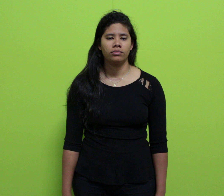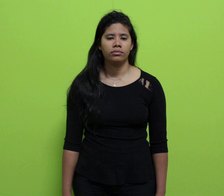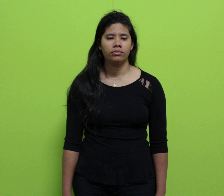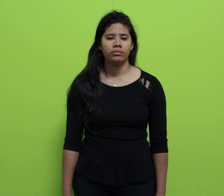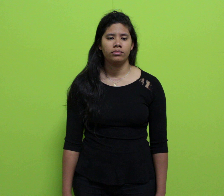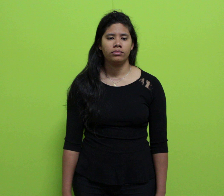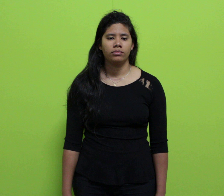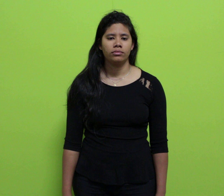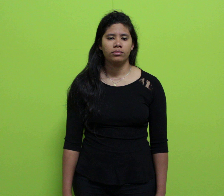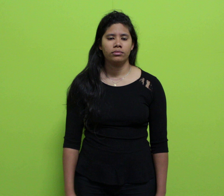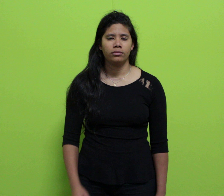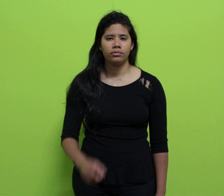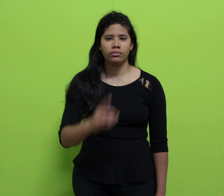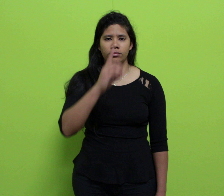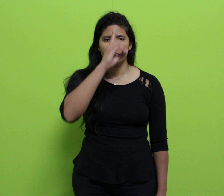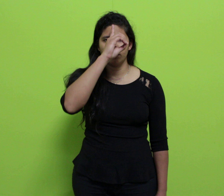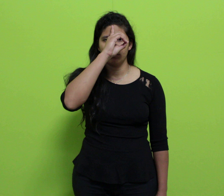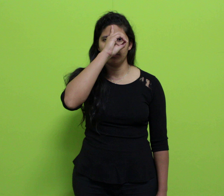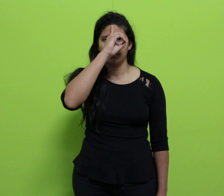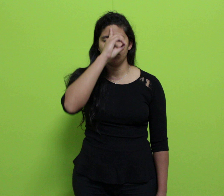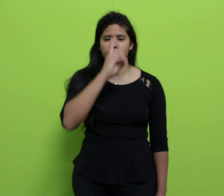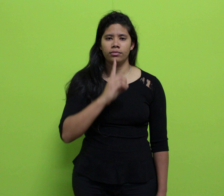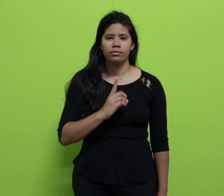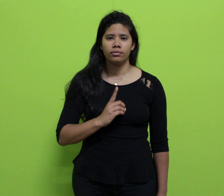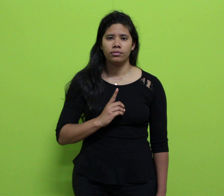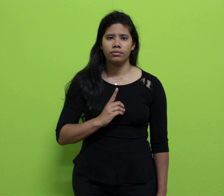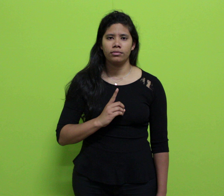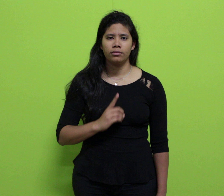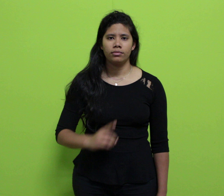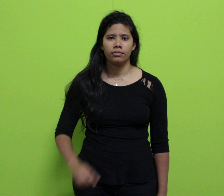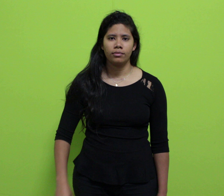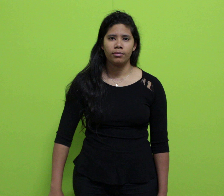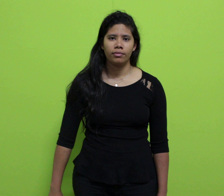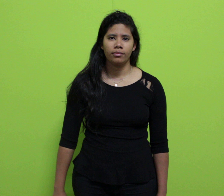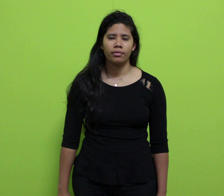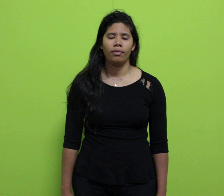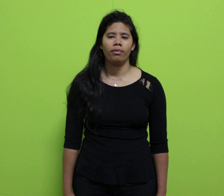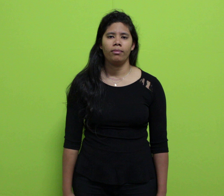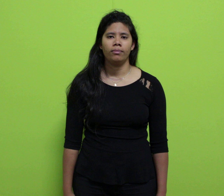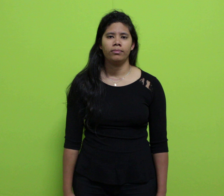amarelo